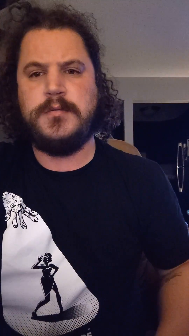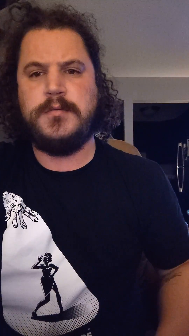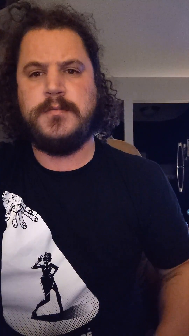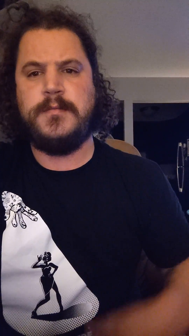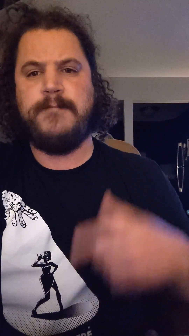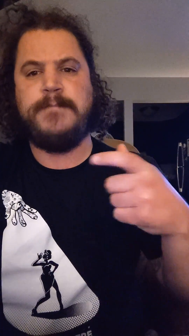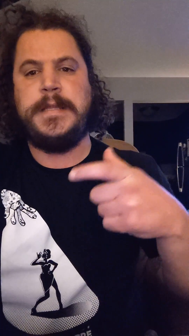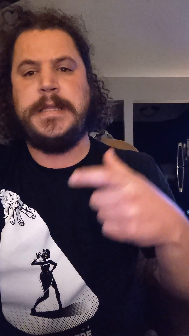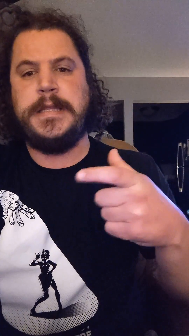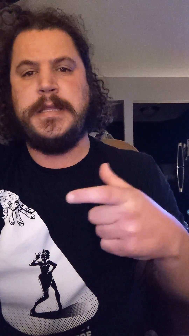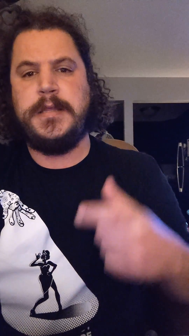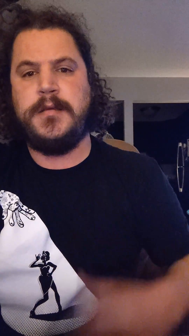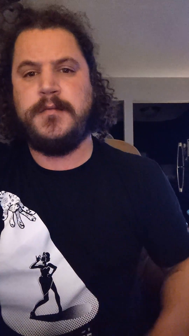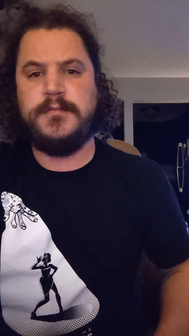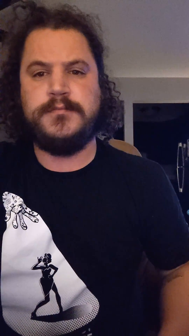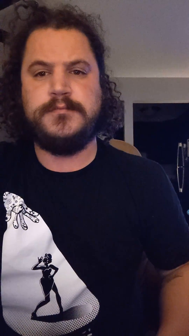plate